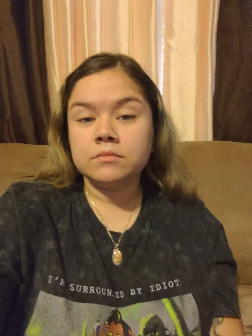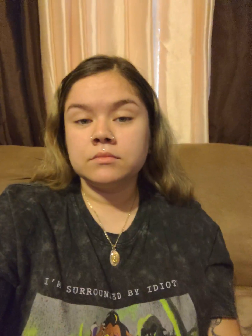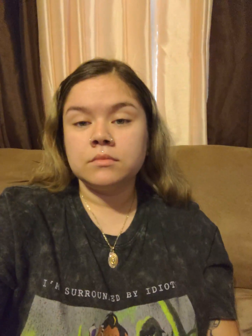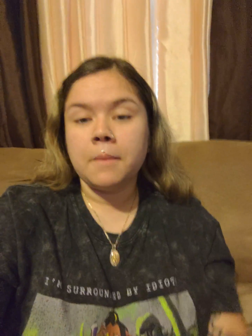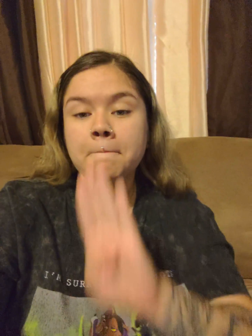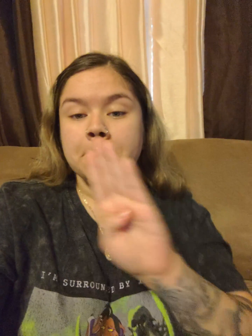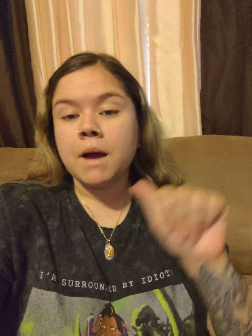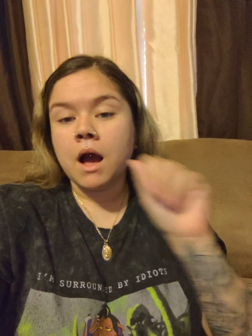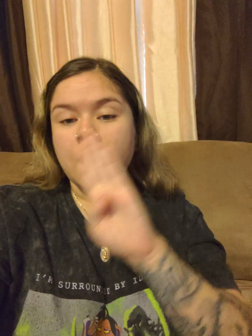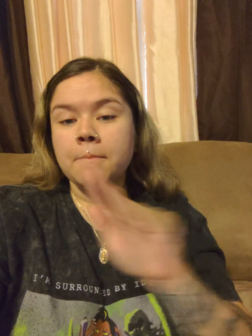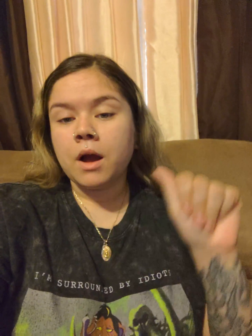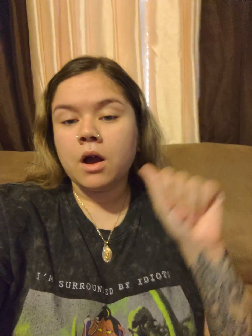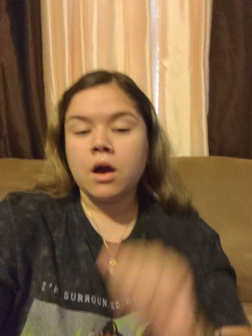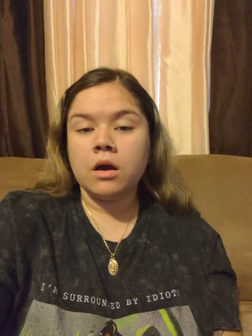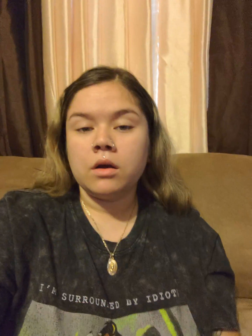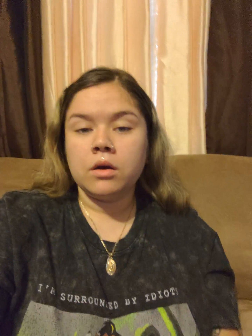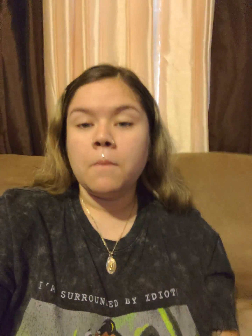baa baa